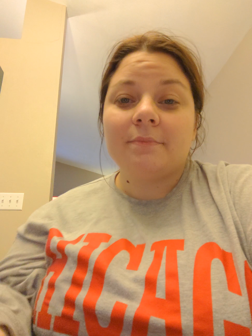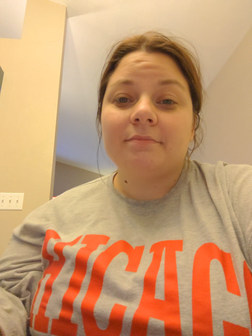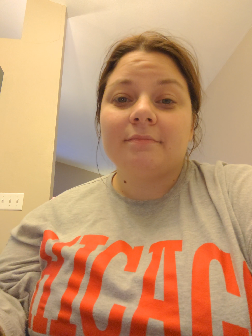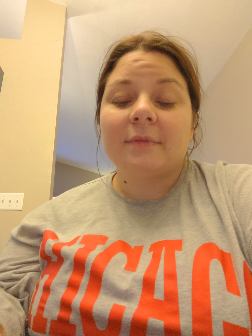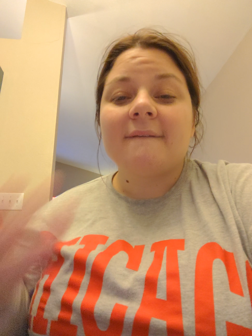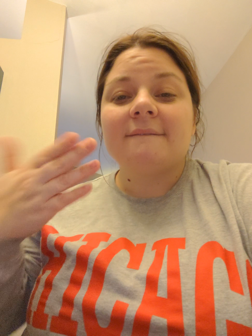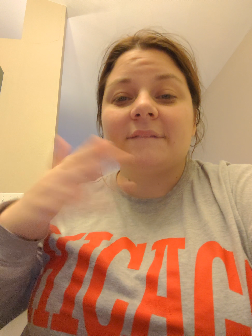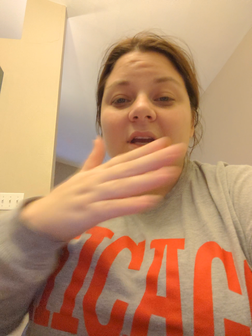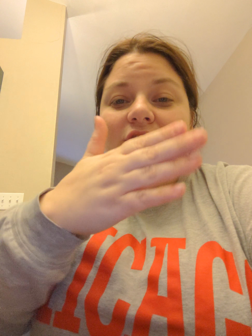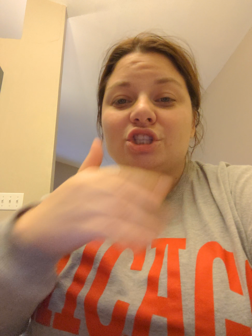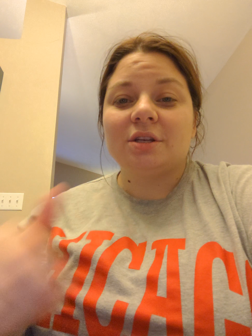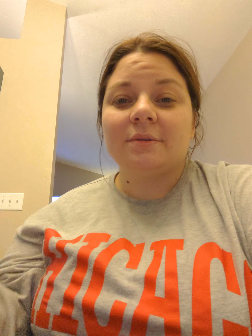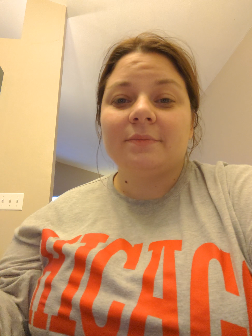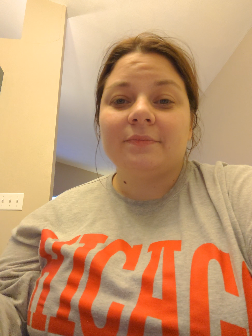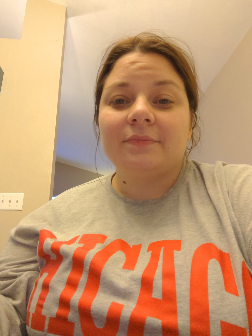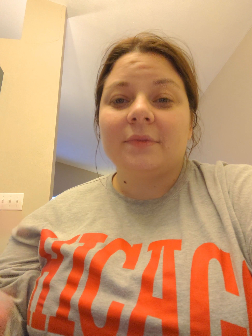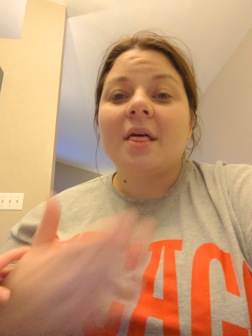fish